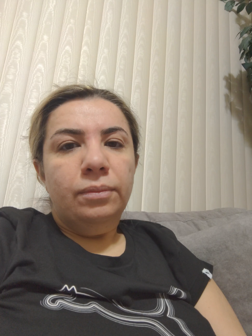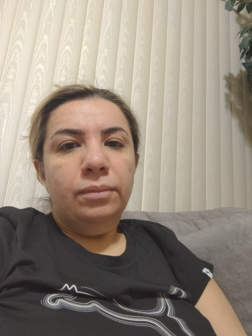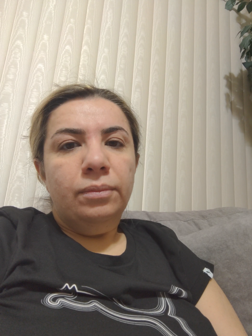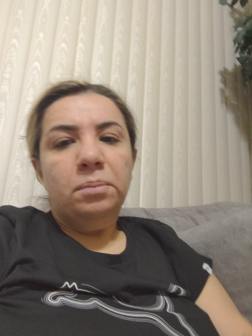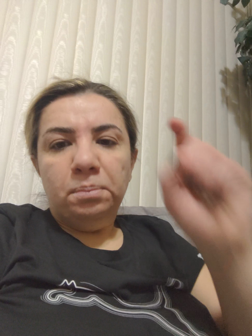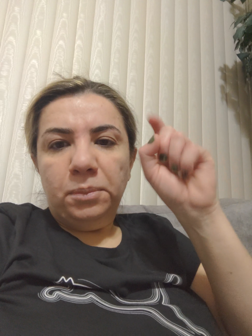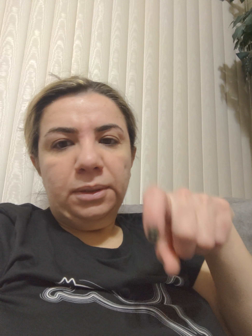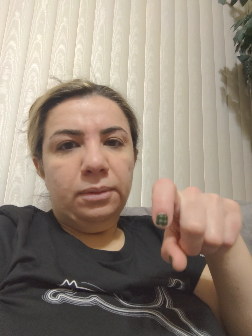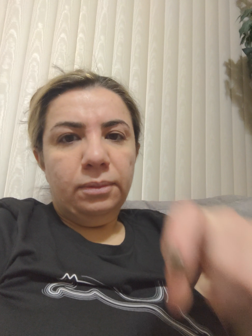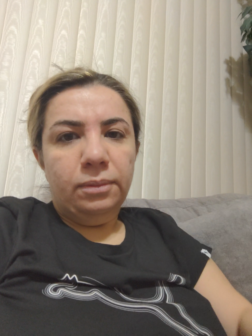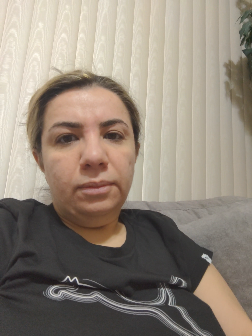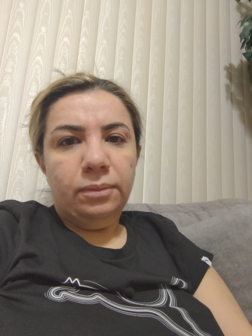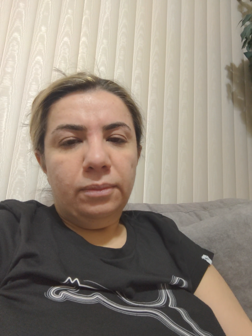have to